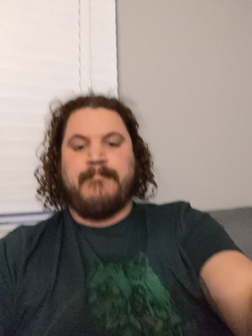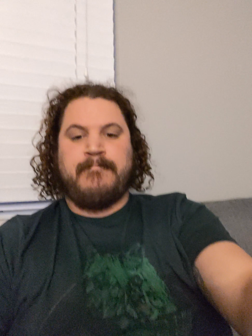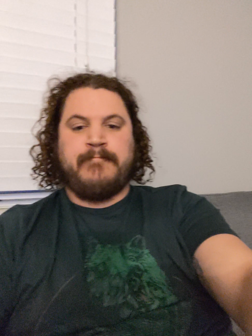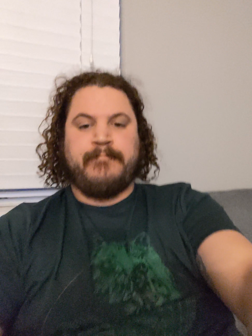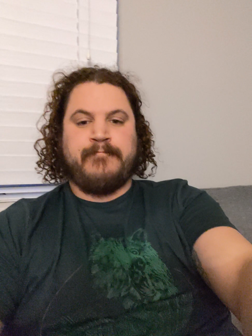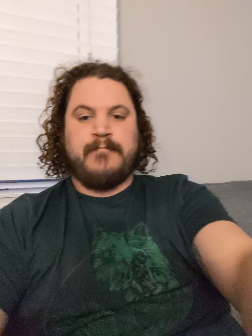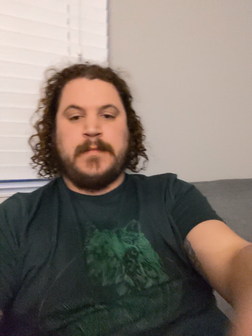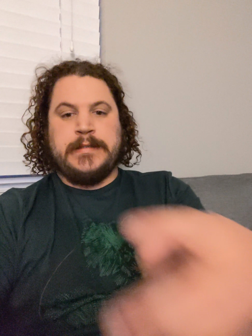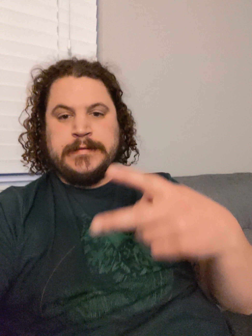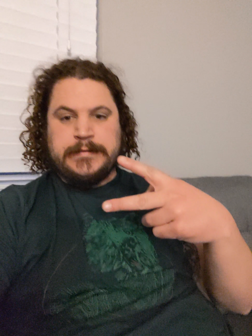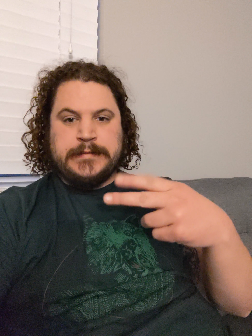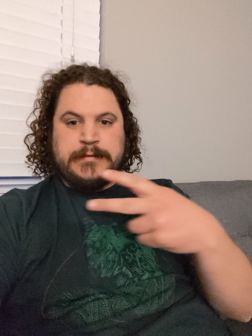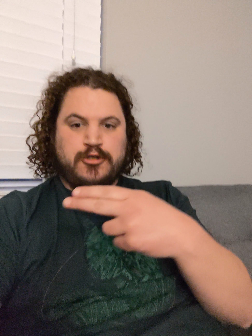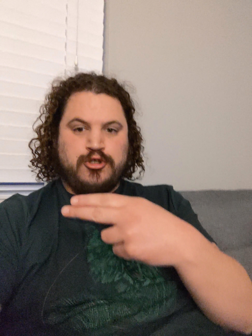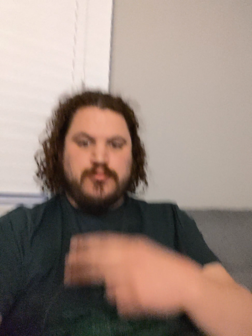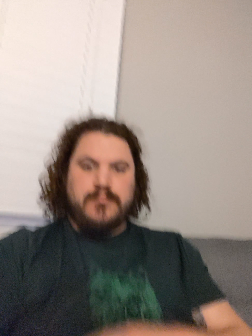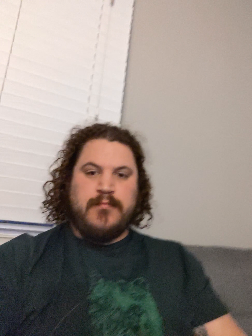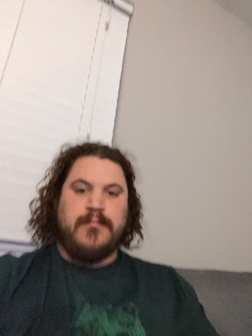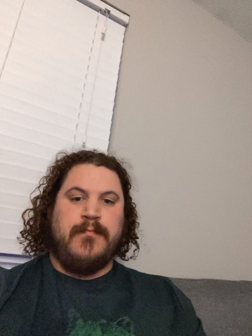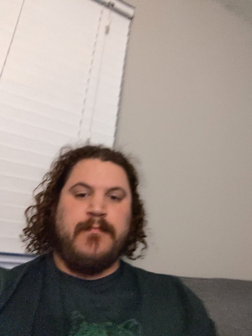scissors